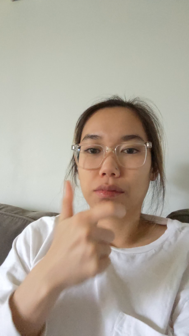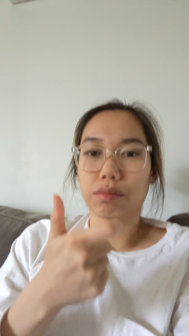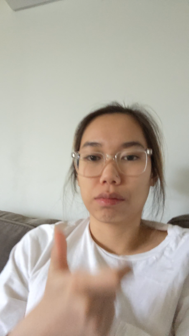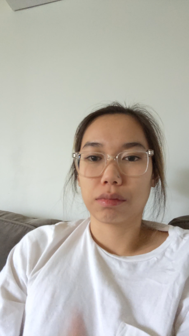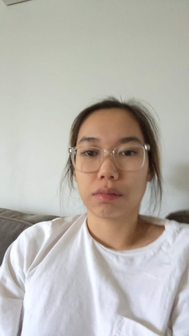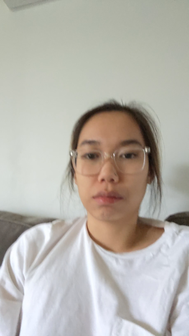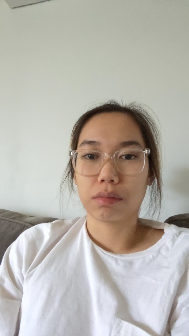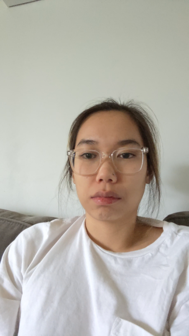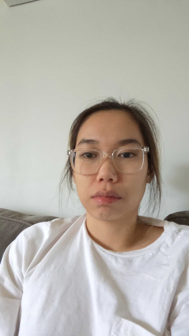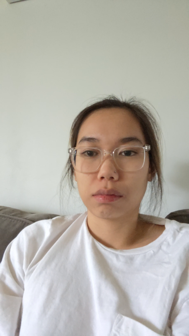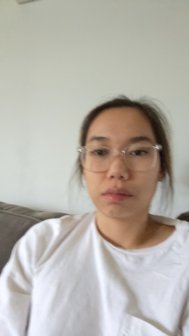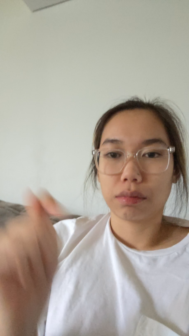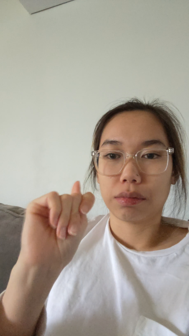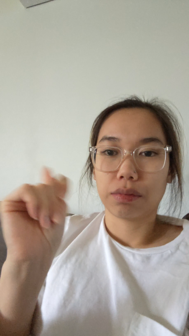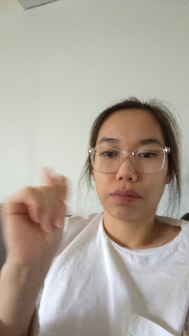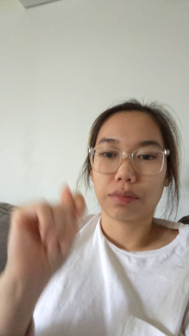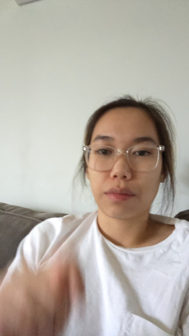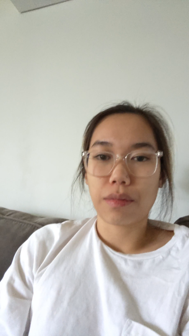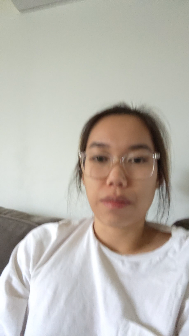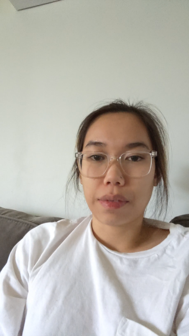bathroom